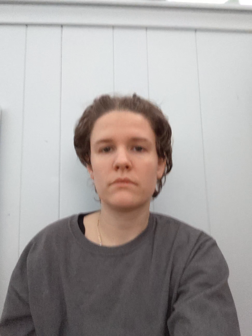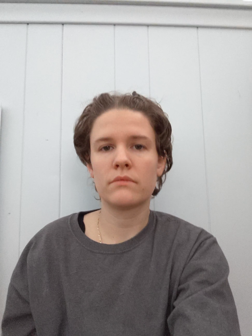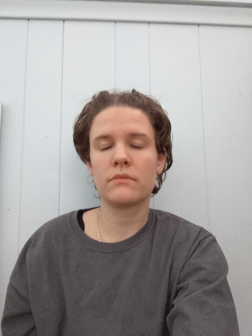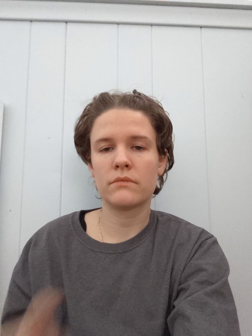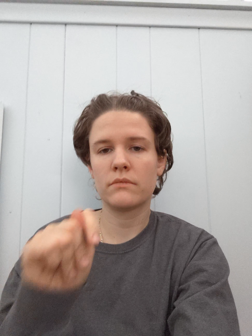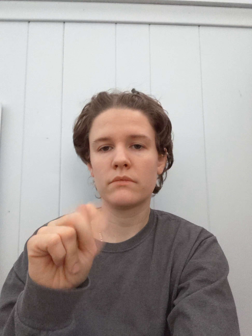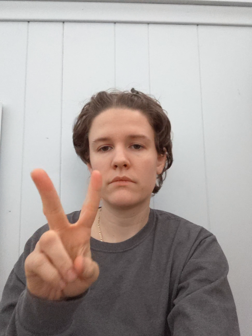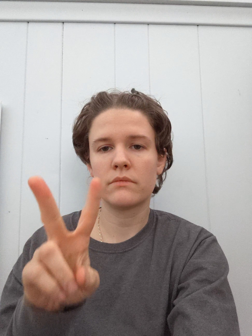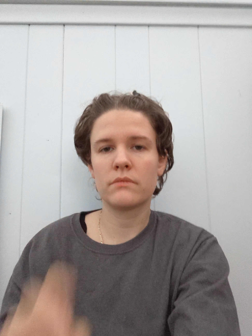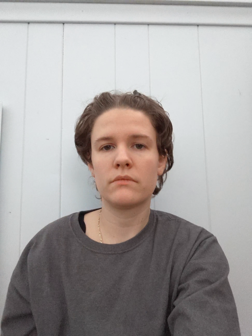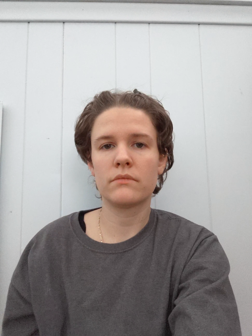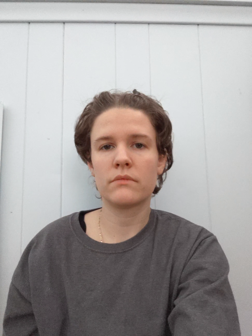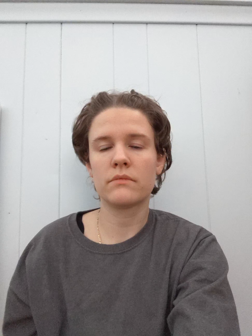TV